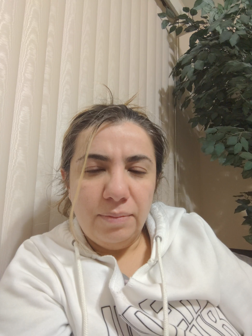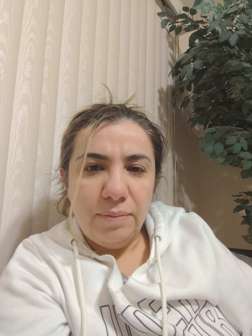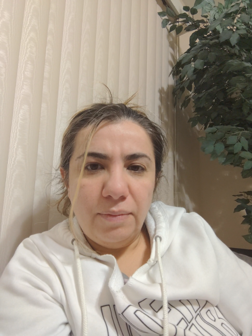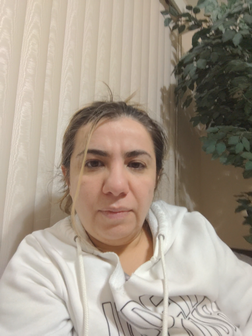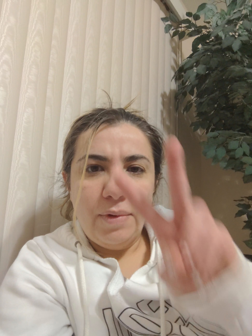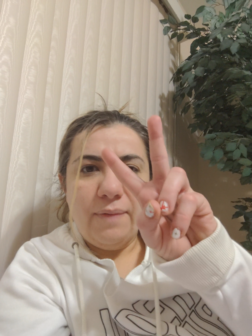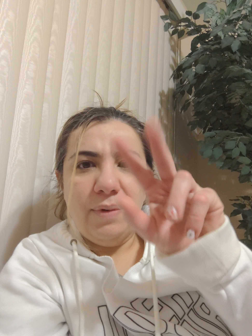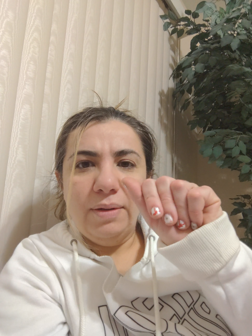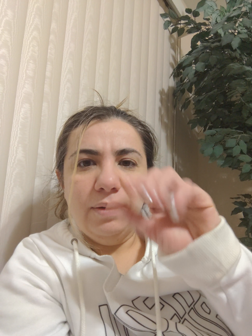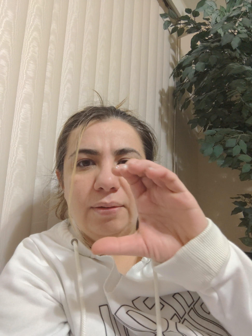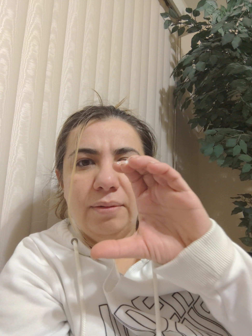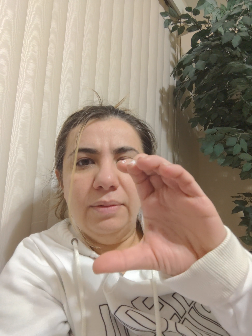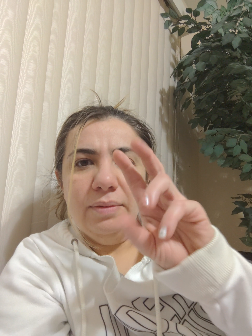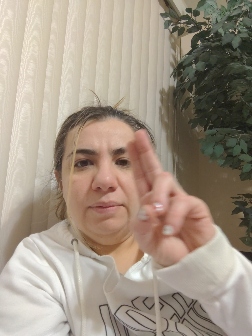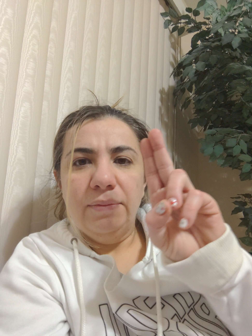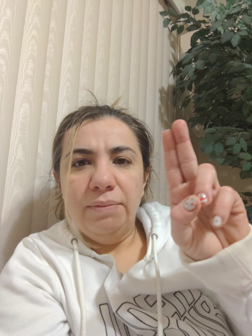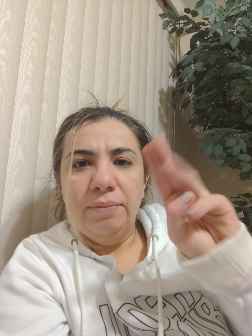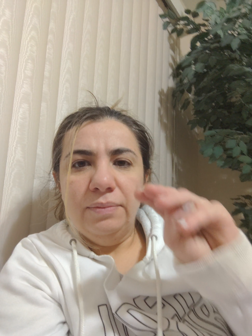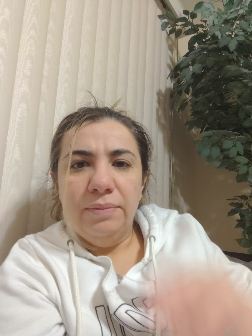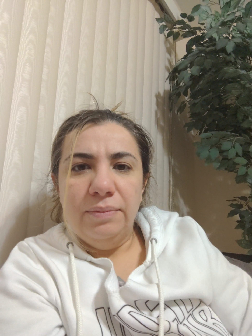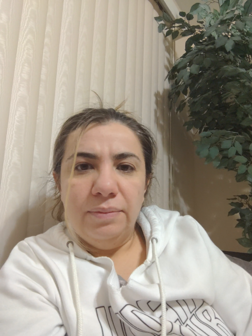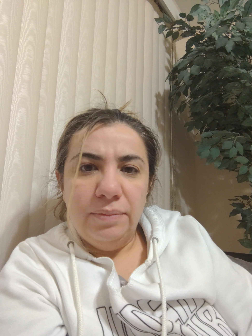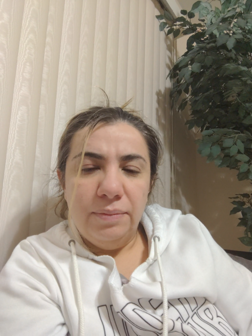vacuum